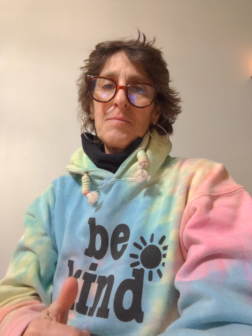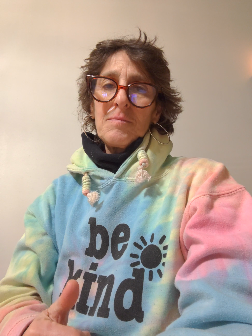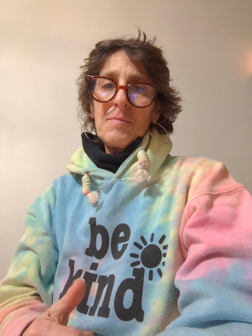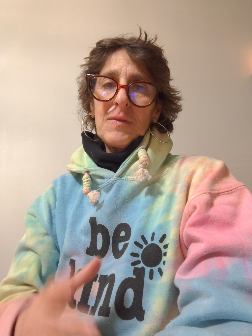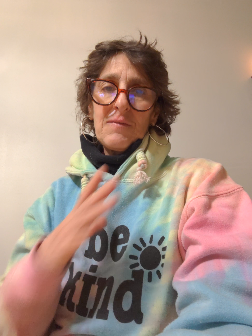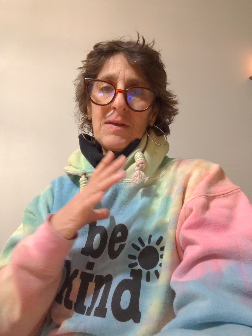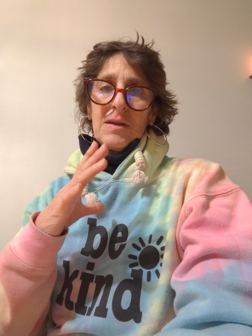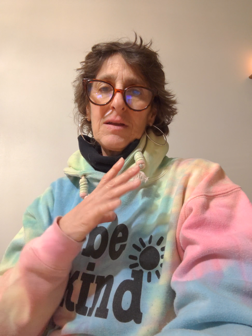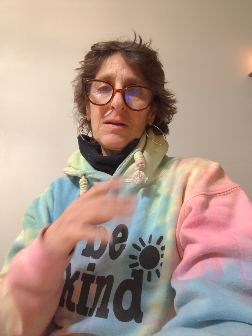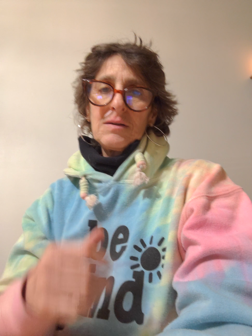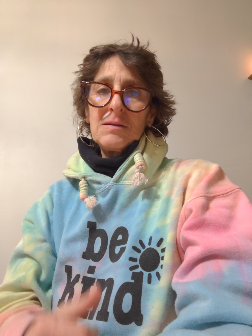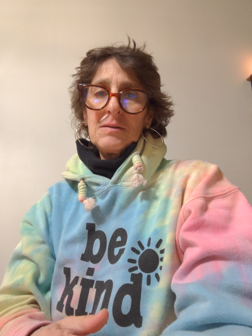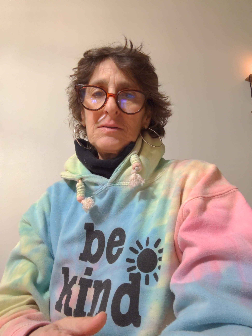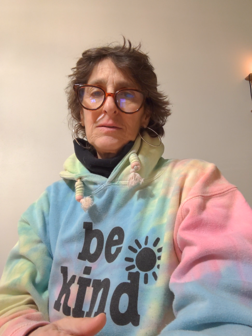fine